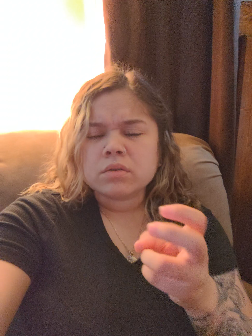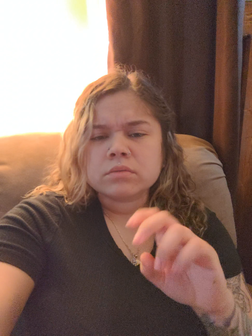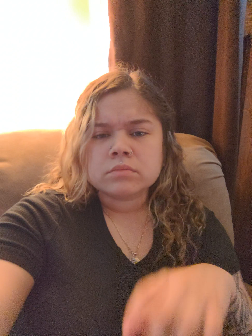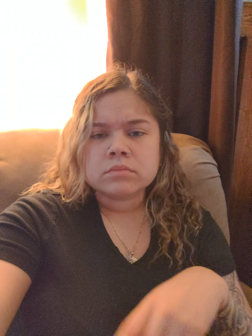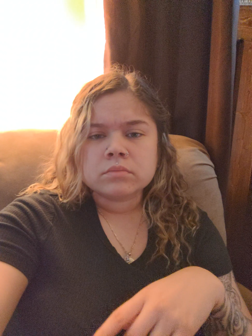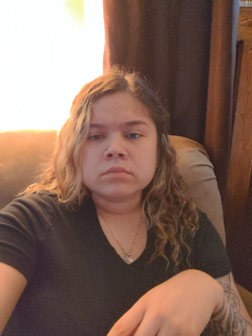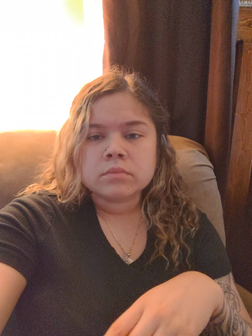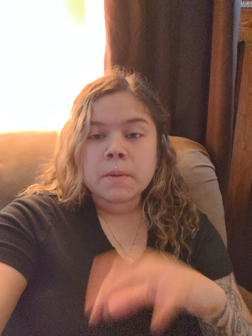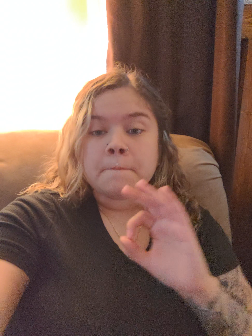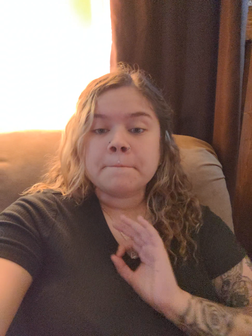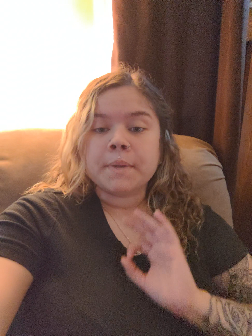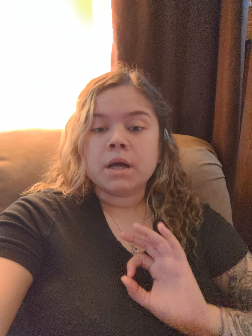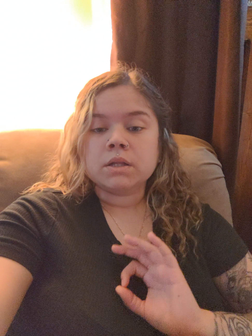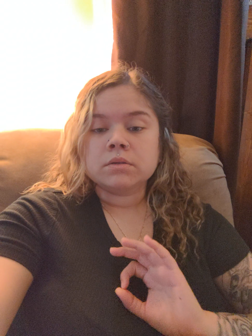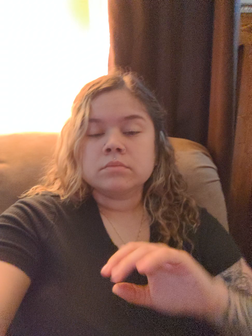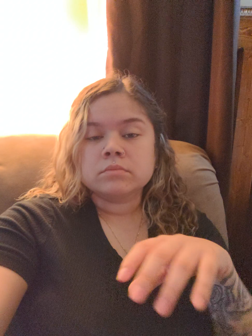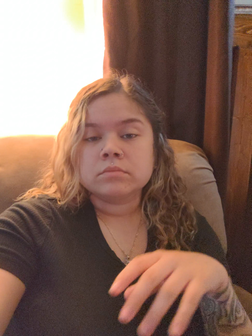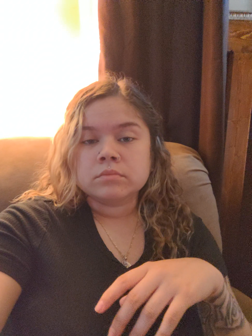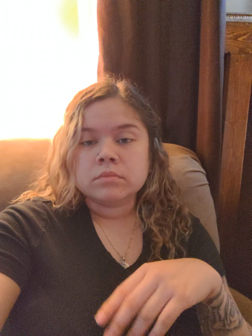button